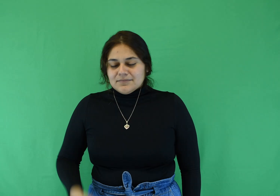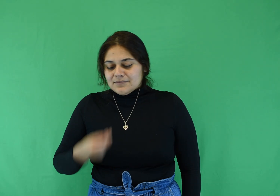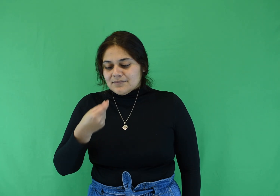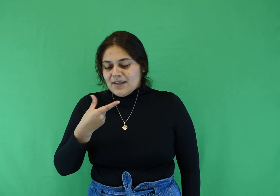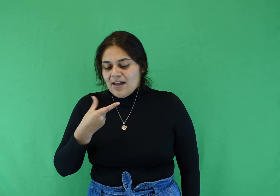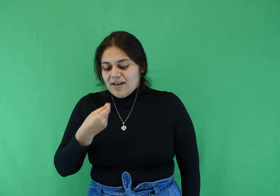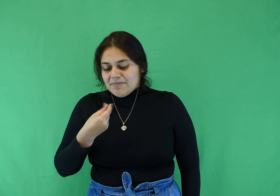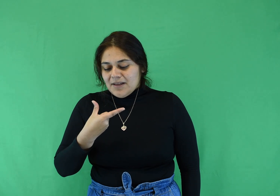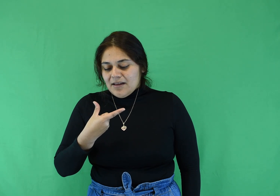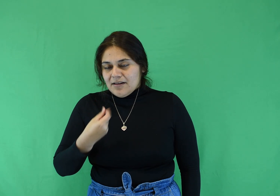medicina